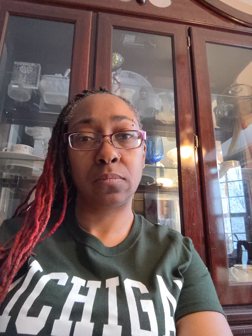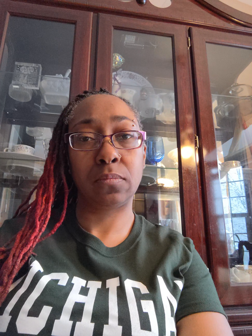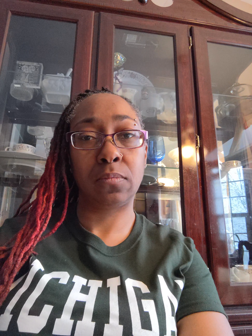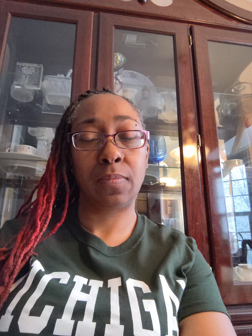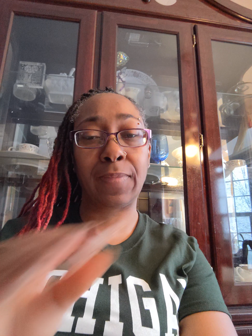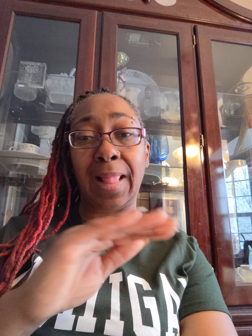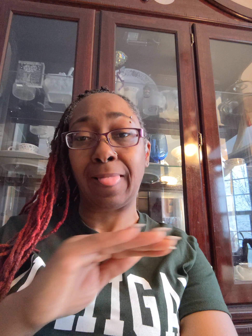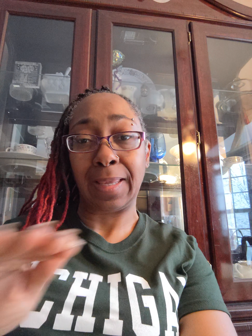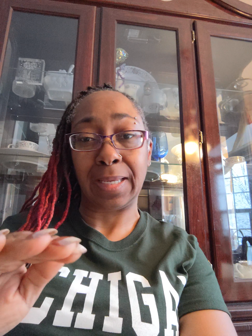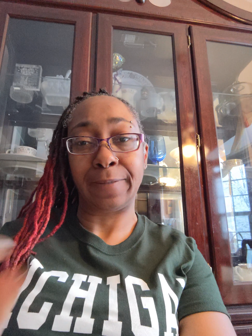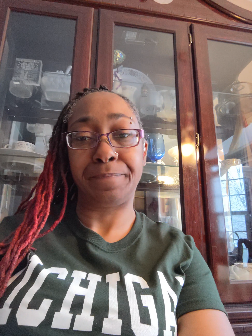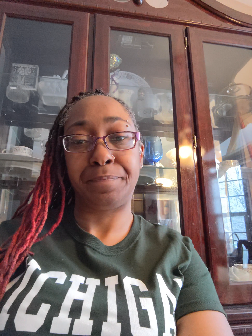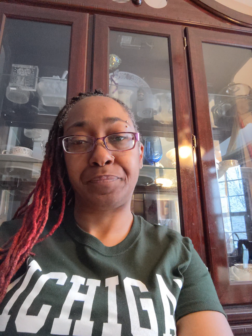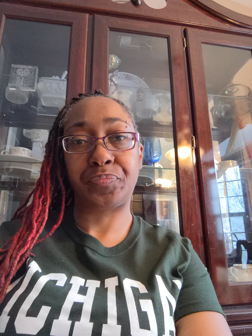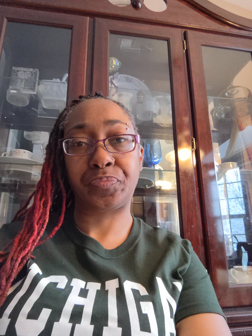clean